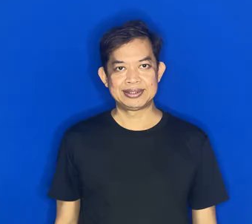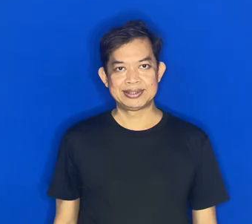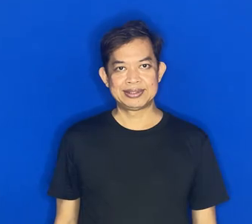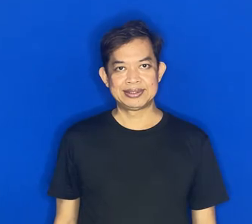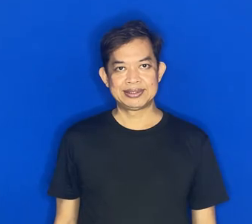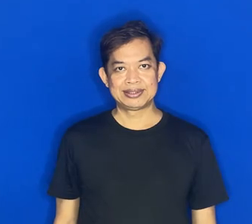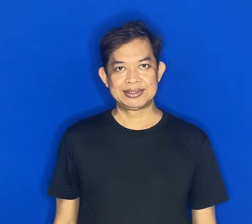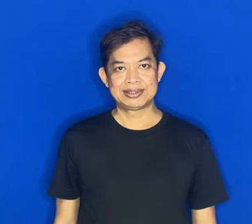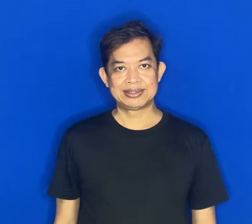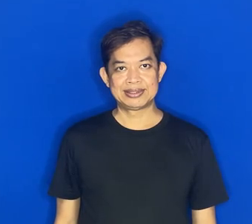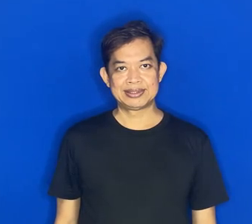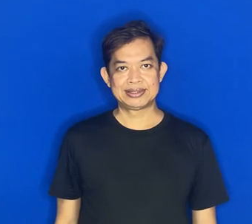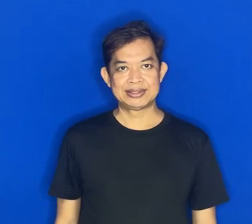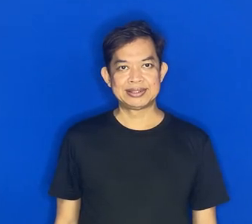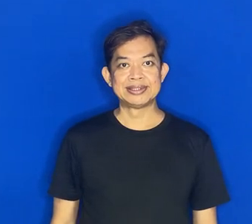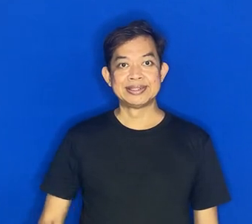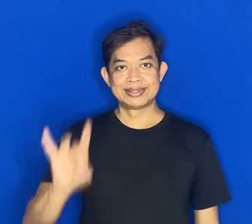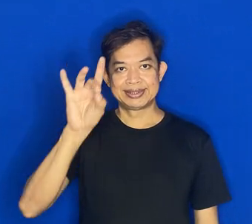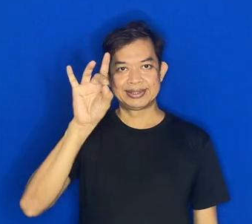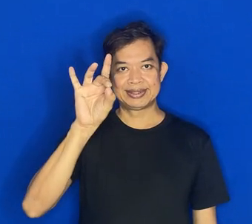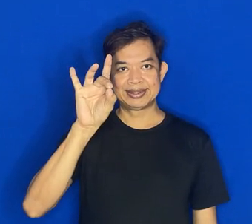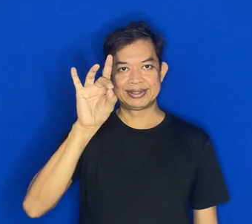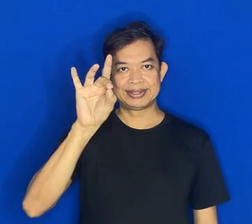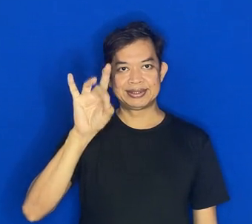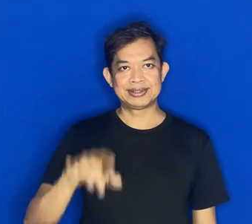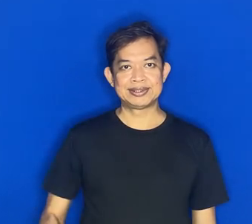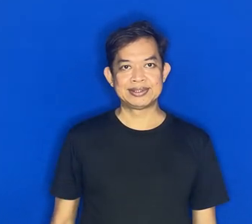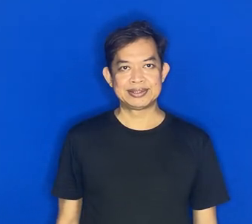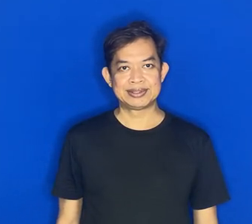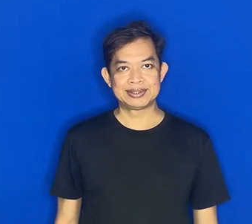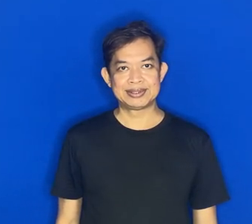eight